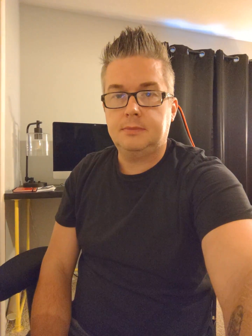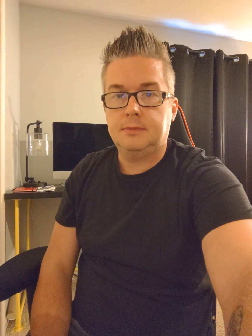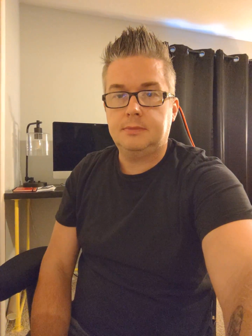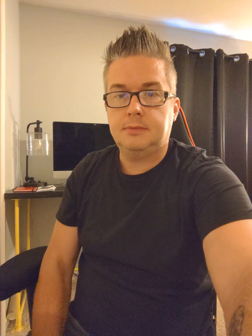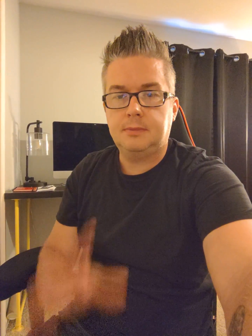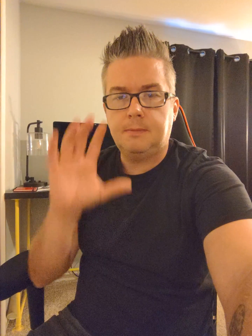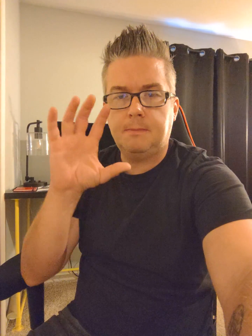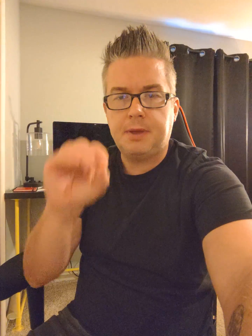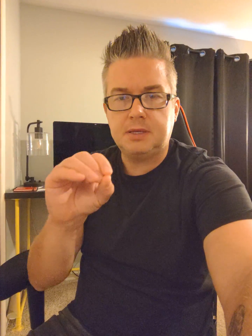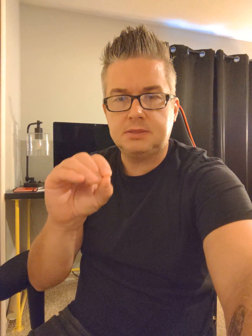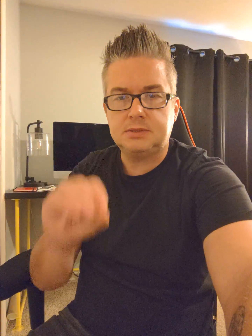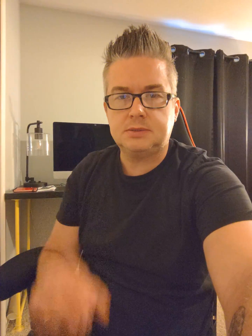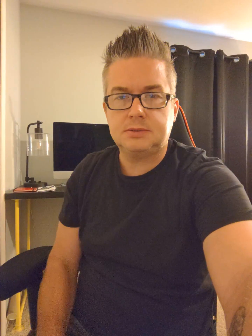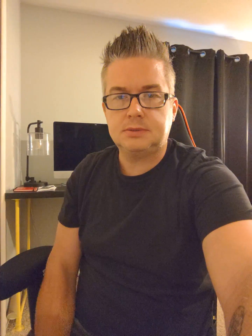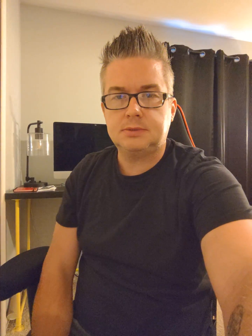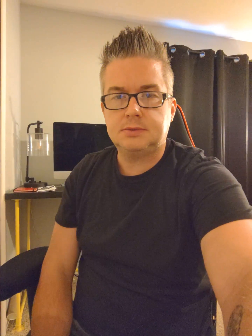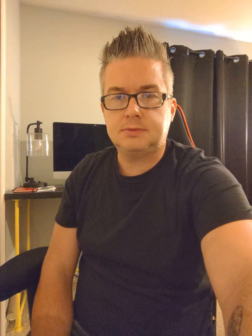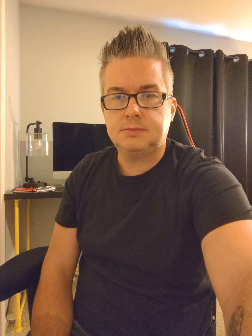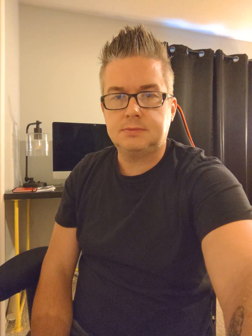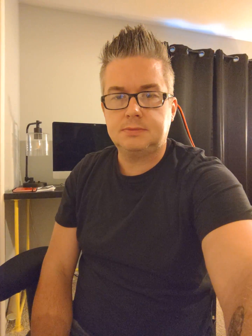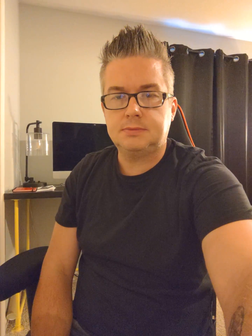bite